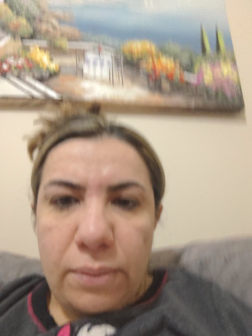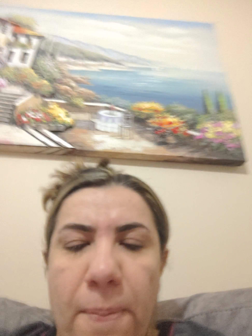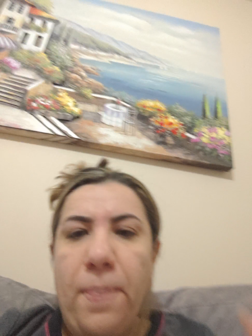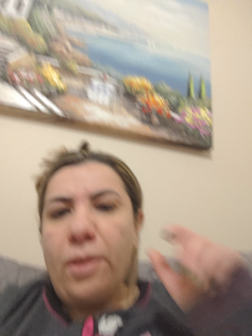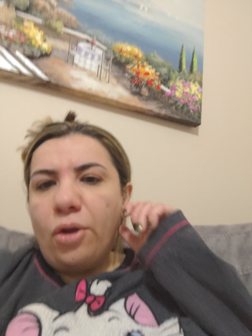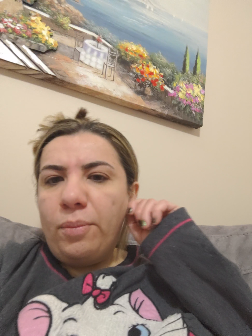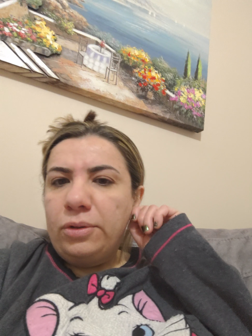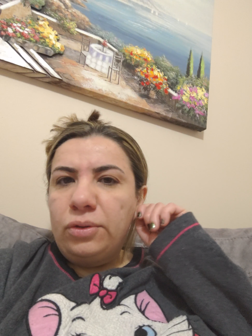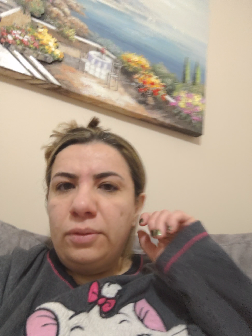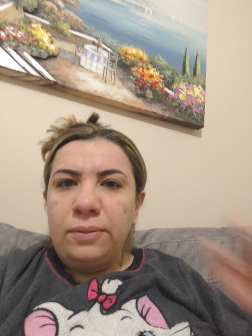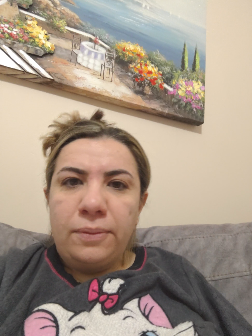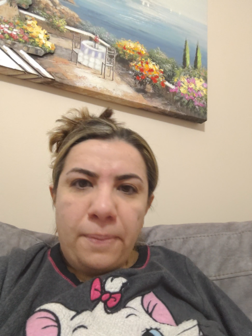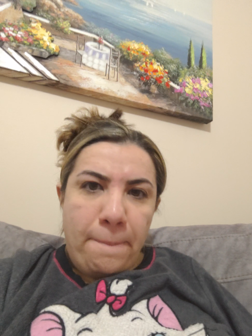ear